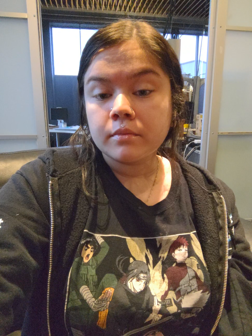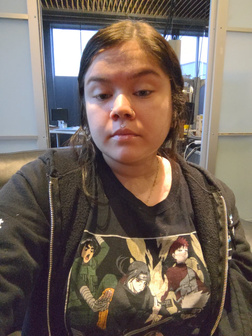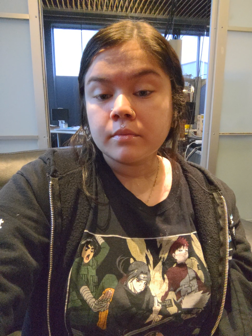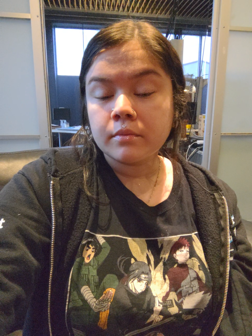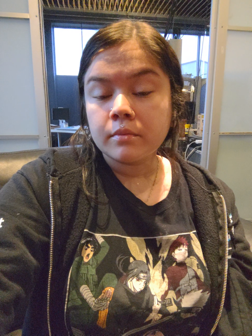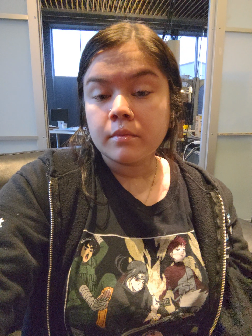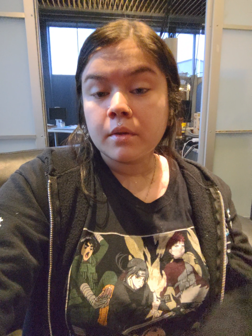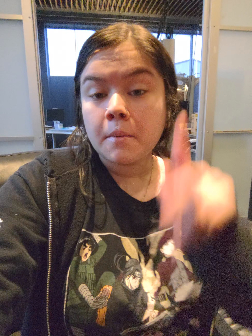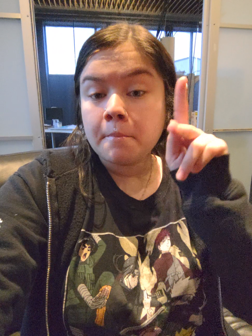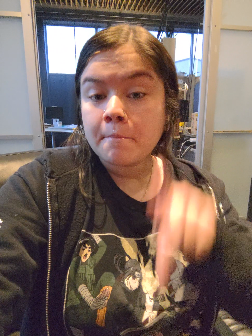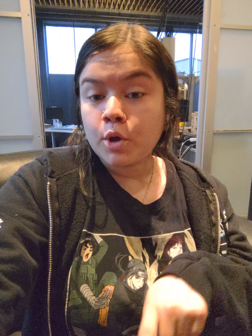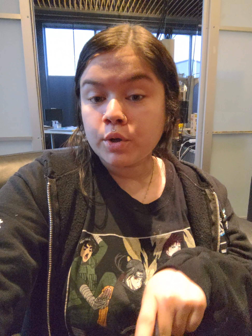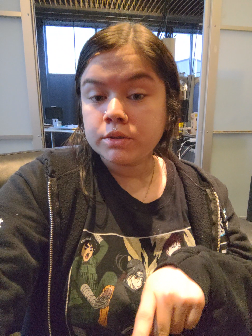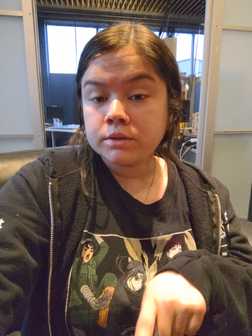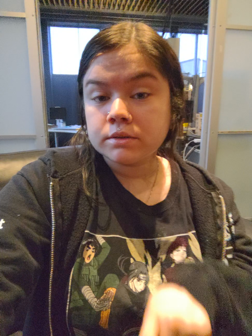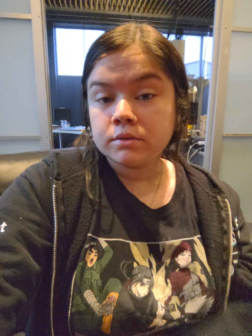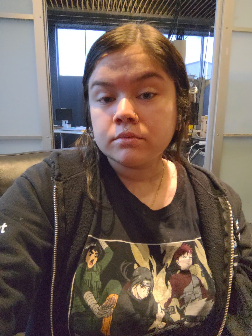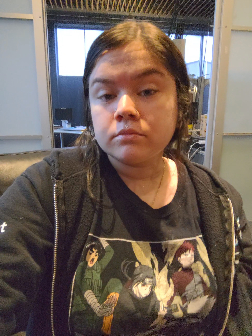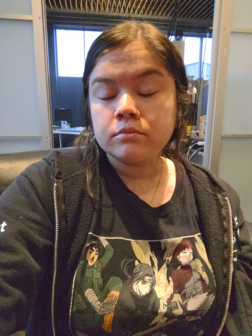person